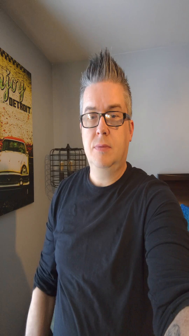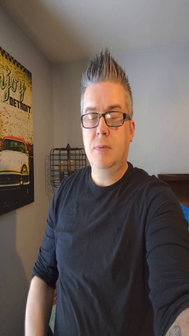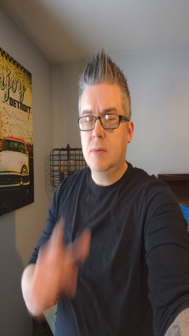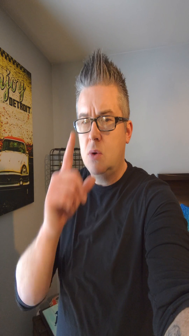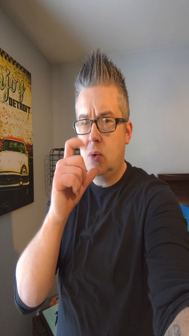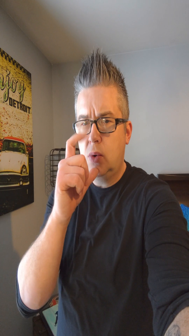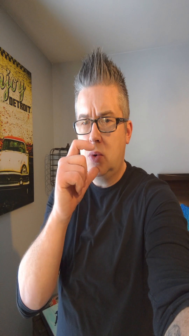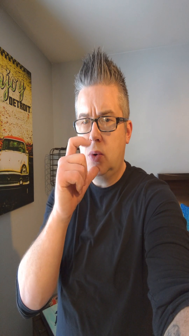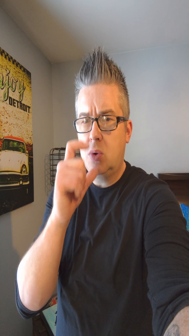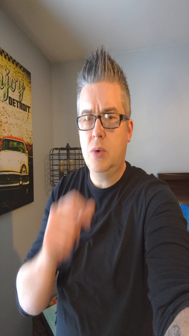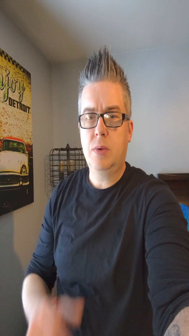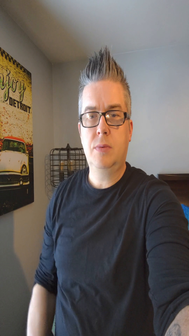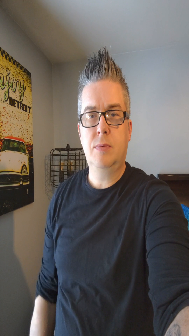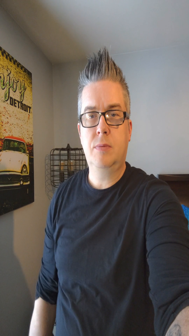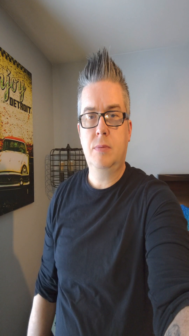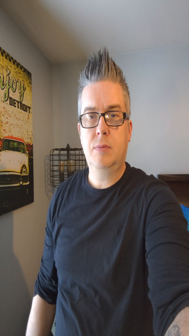who